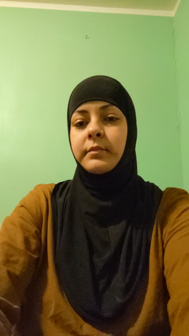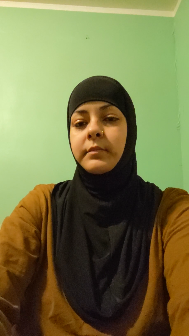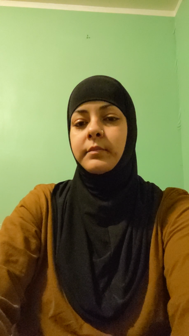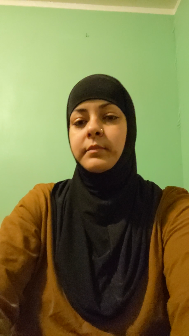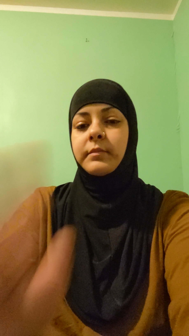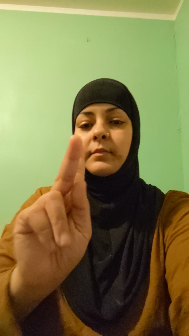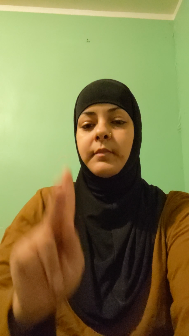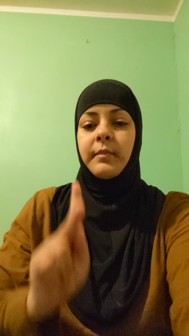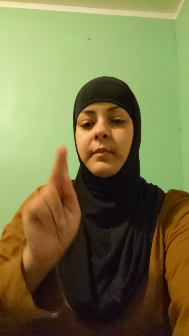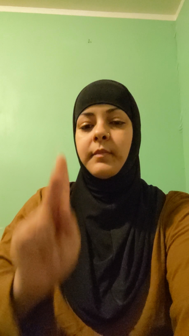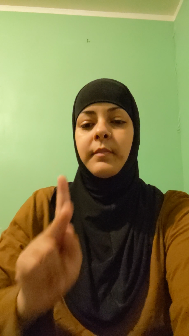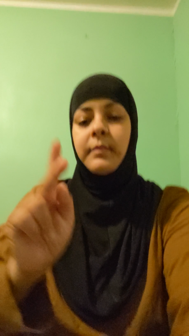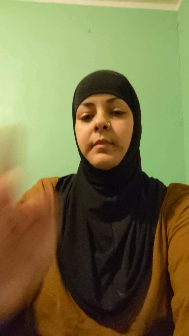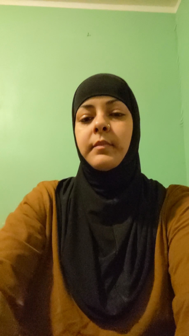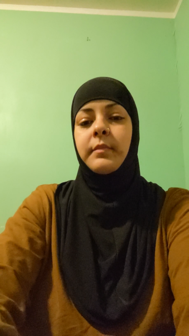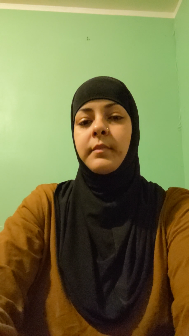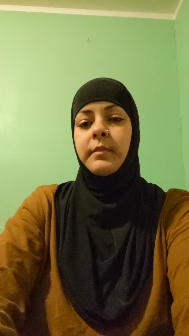people